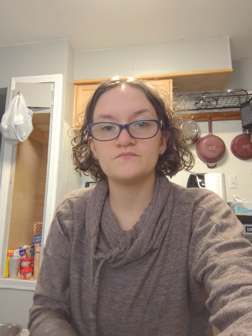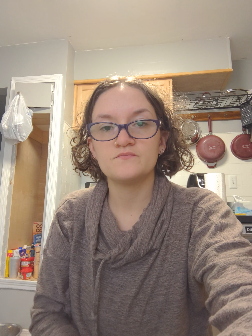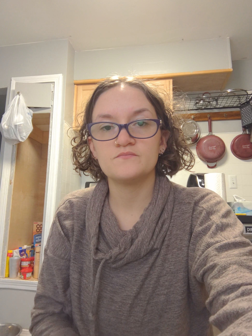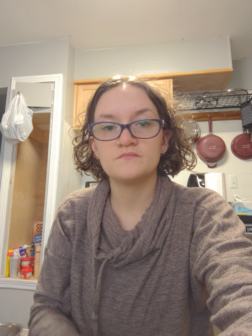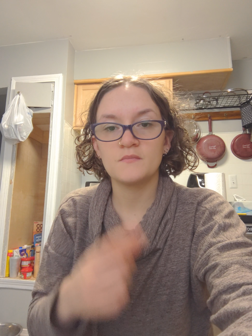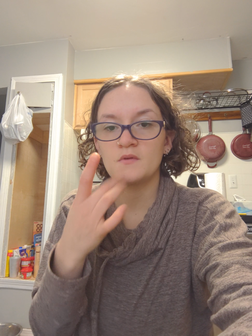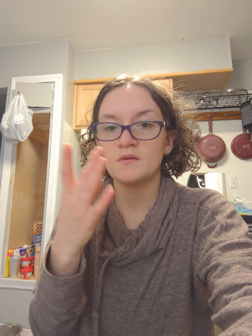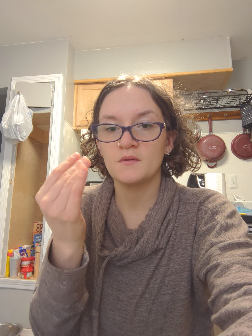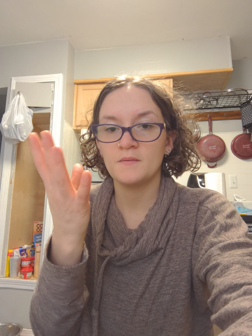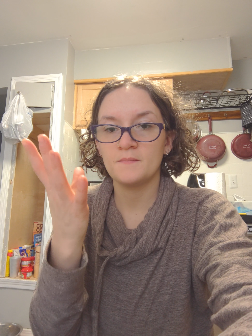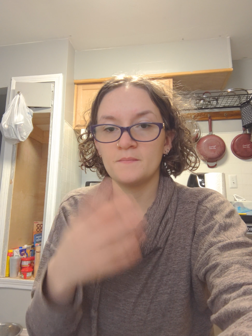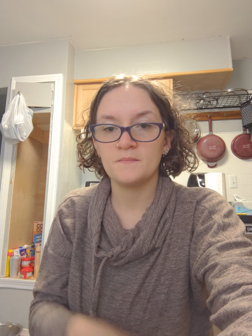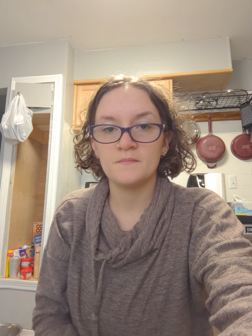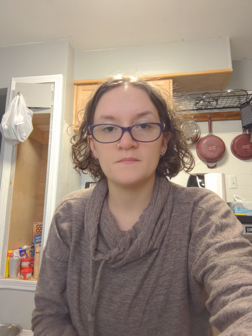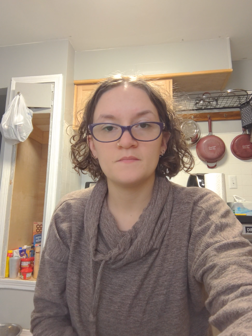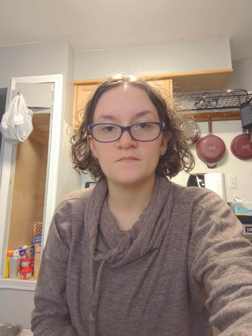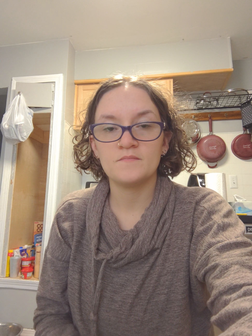lamp